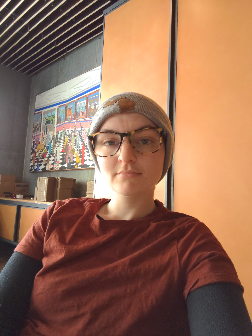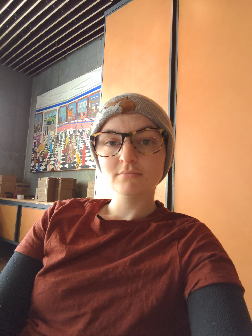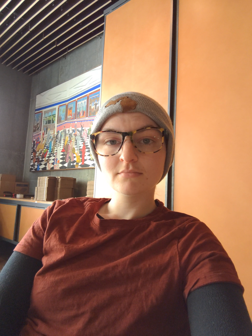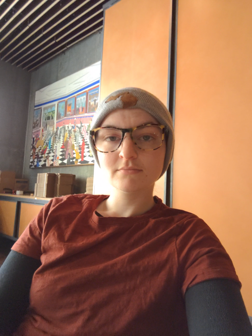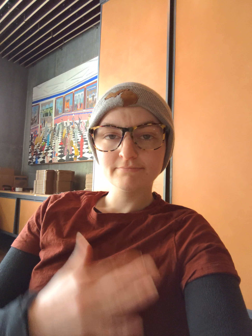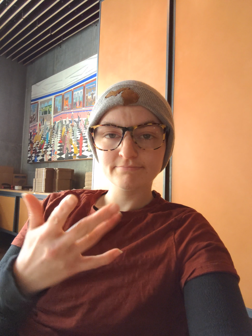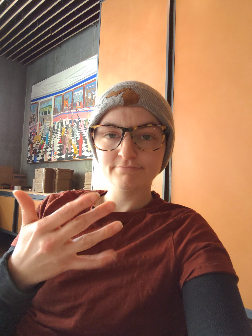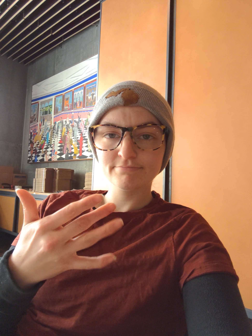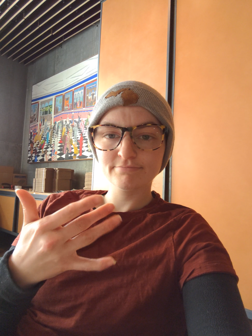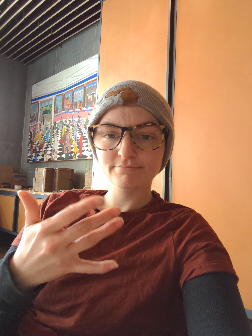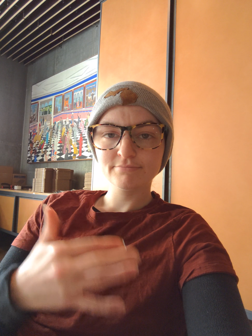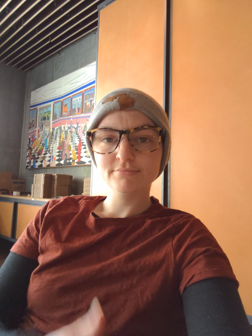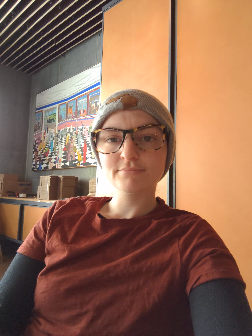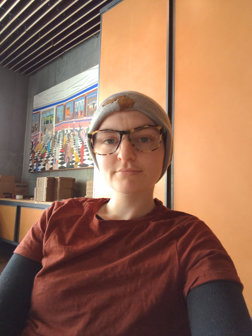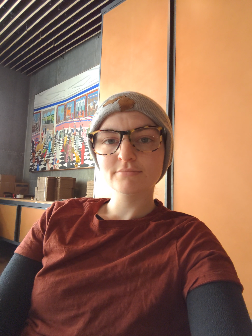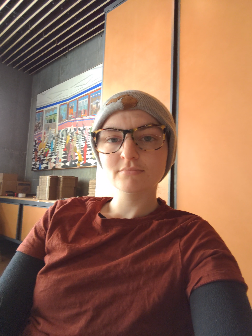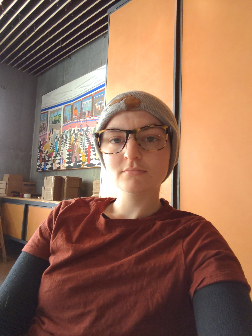finger